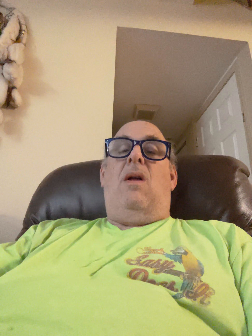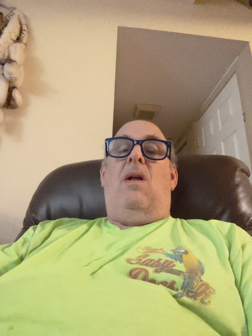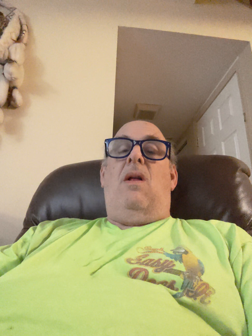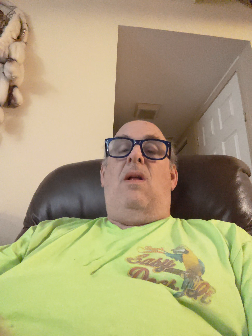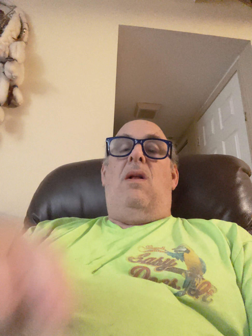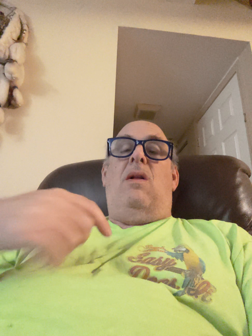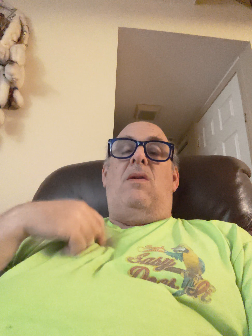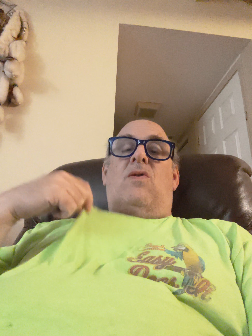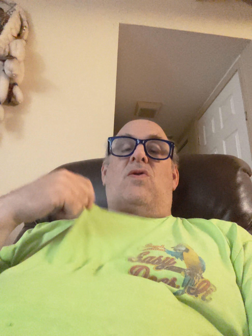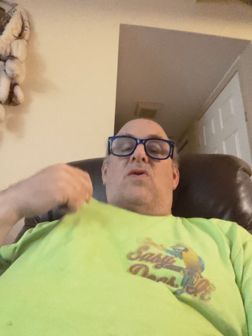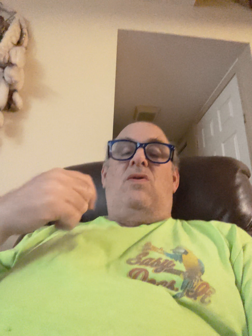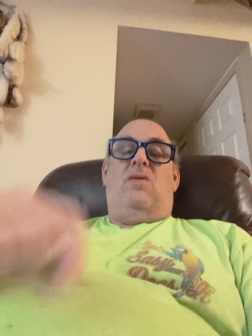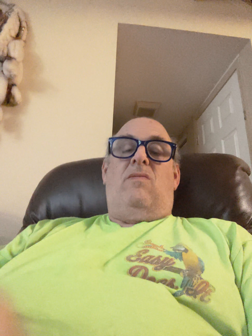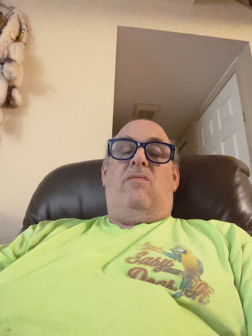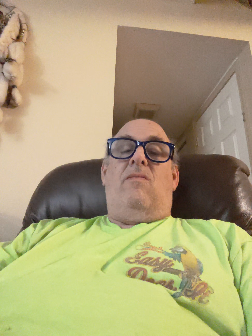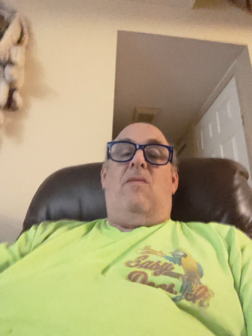shirt